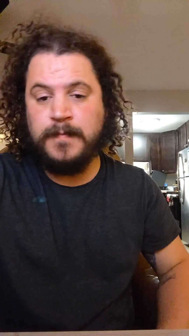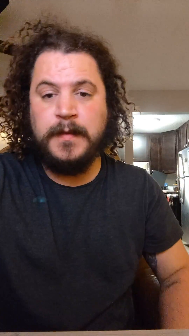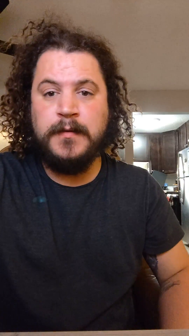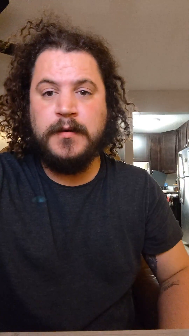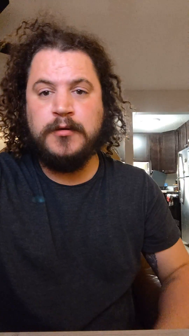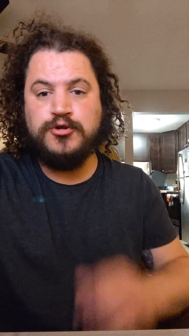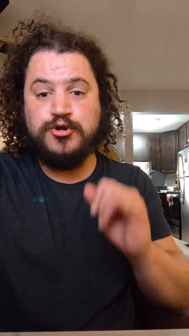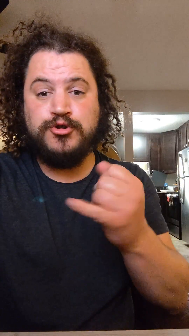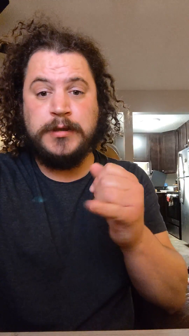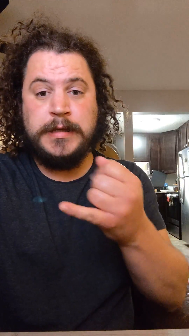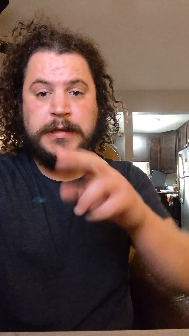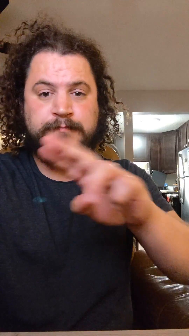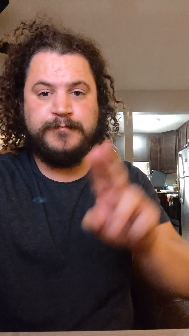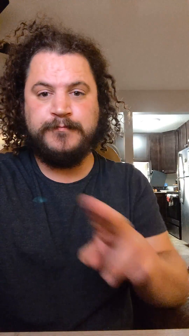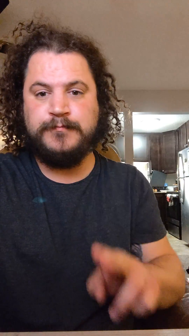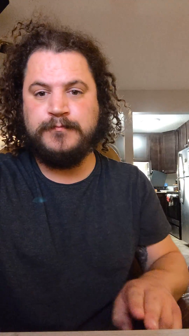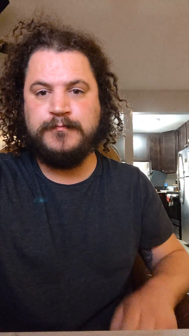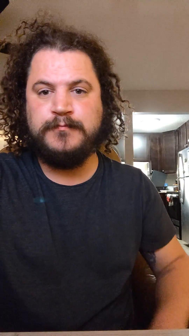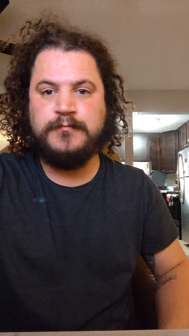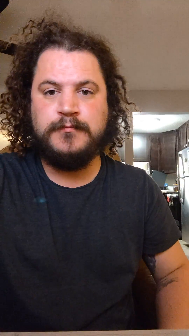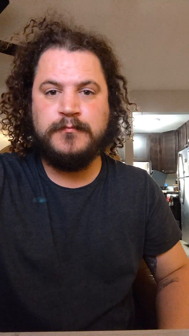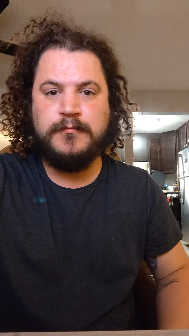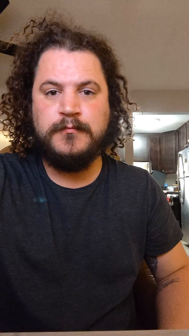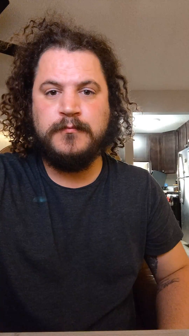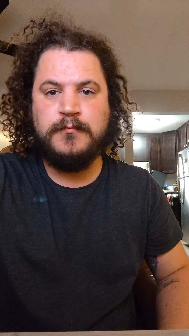jelly